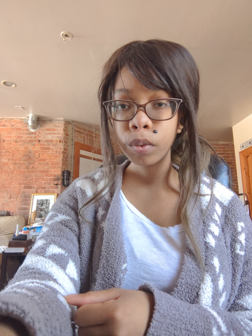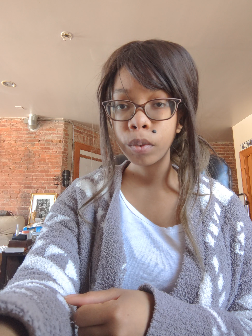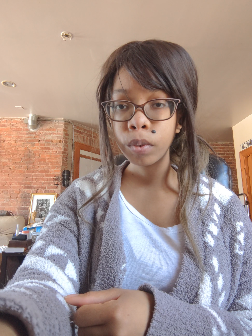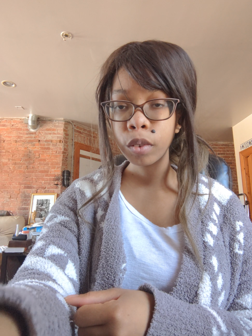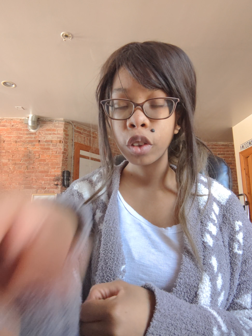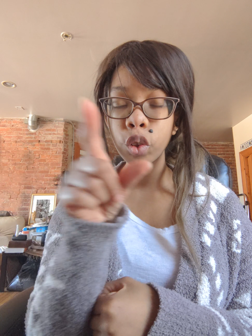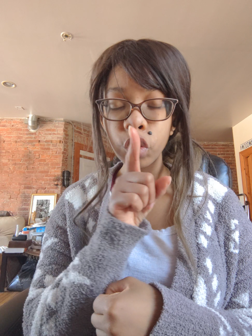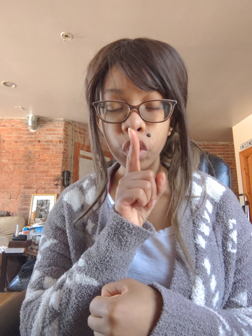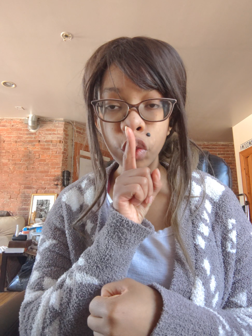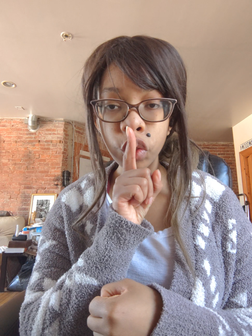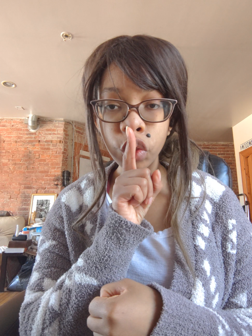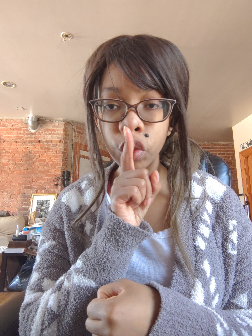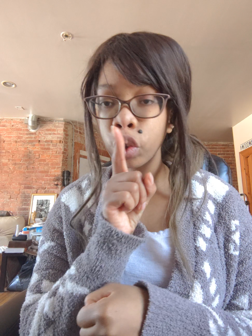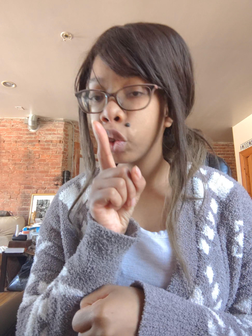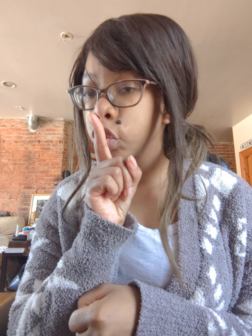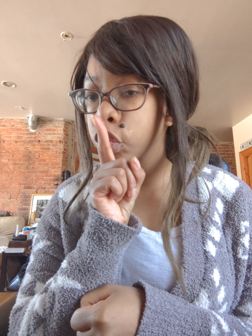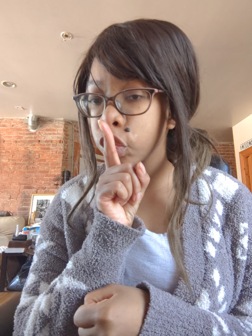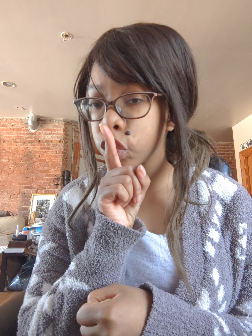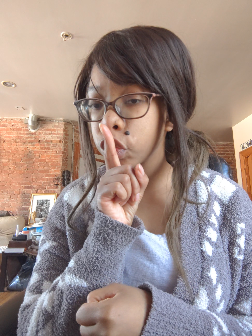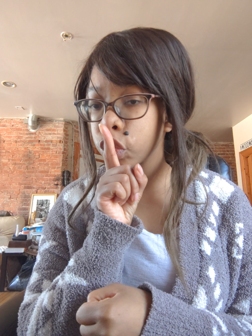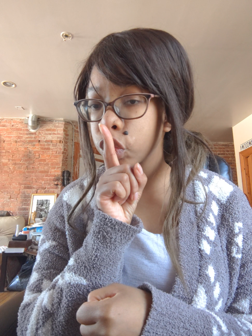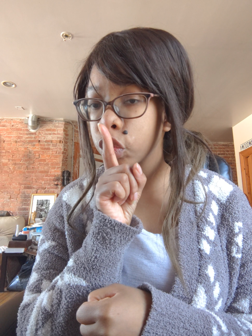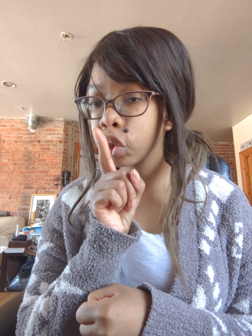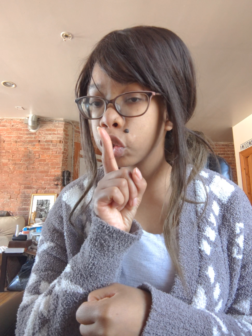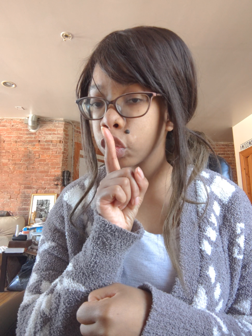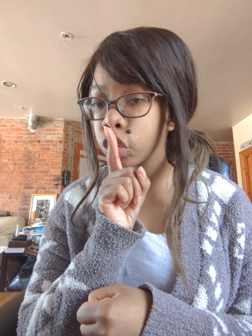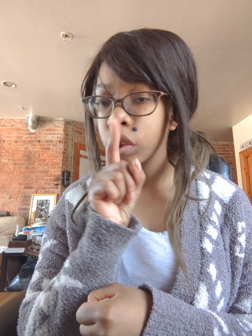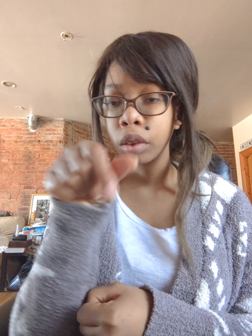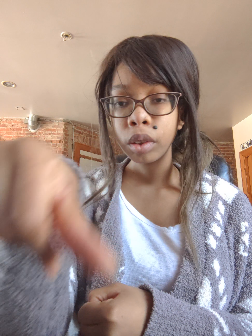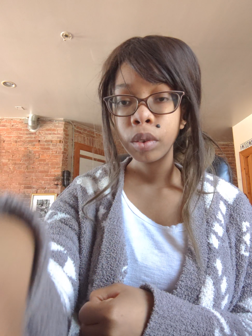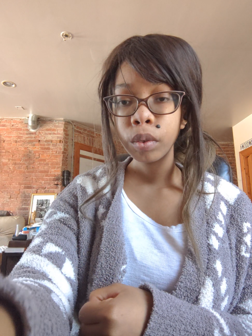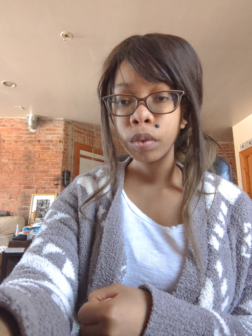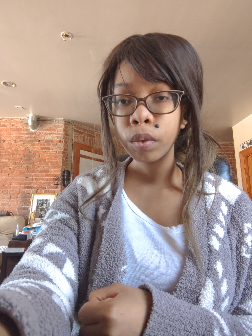shhh